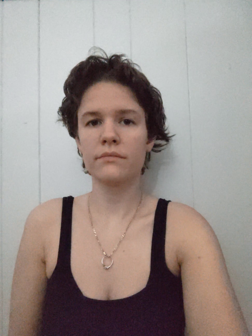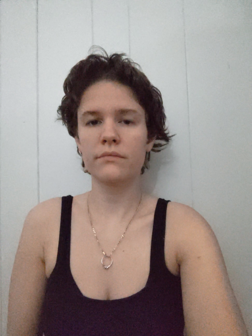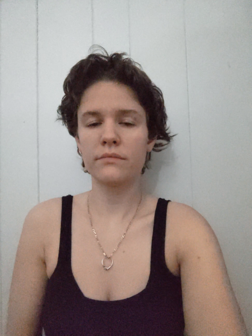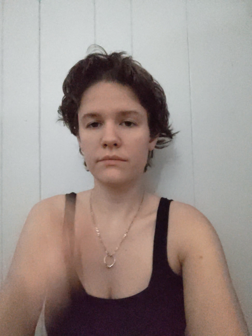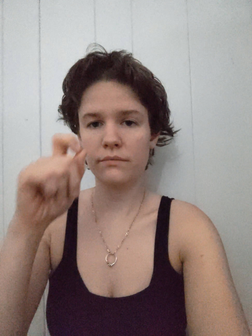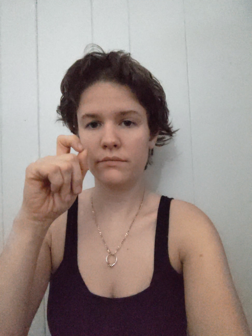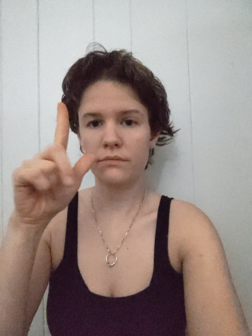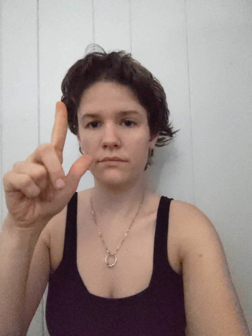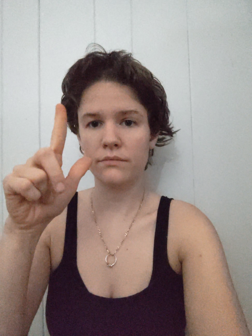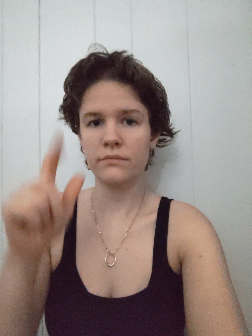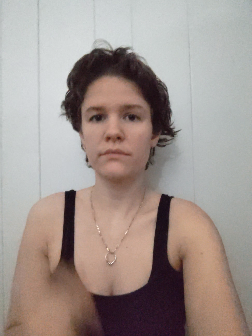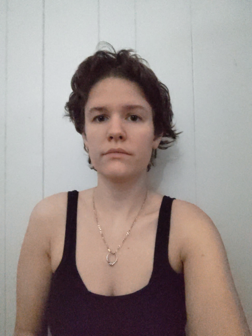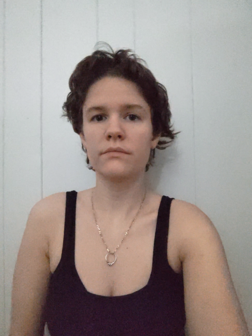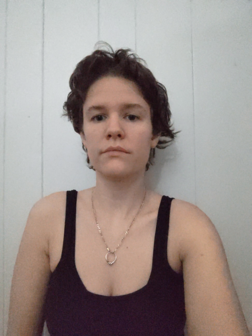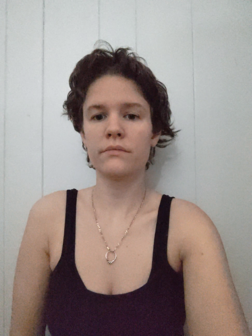awake